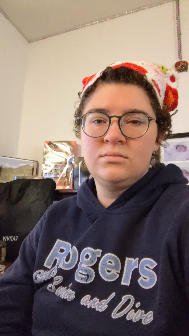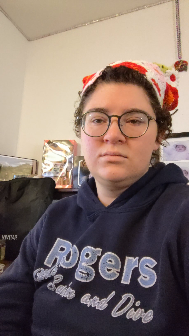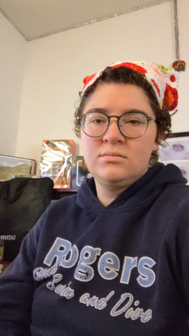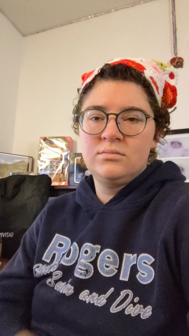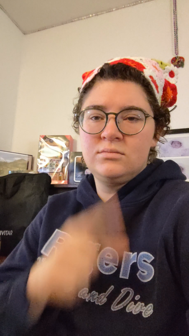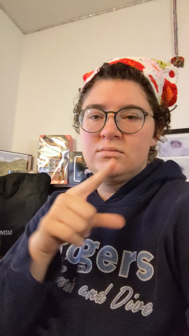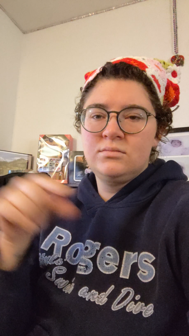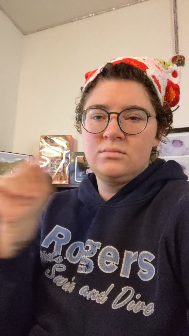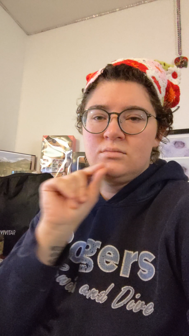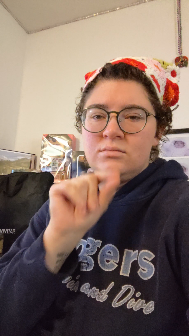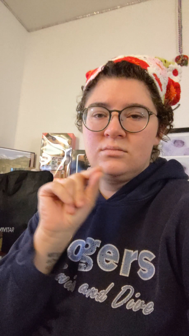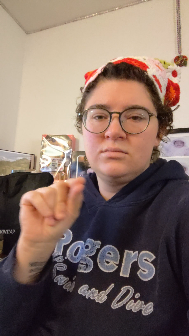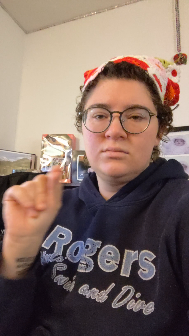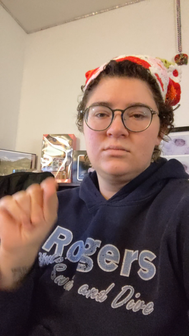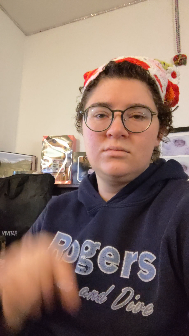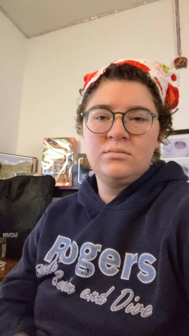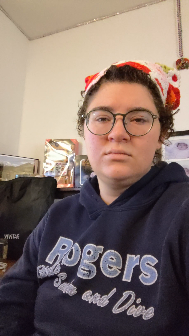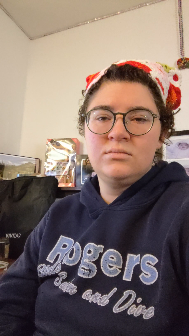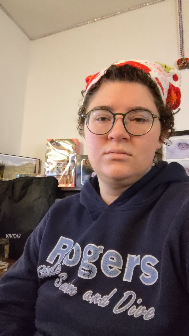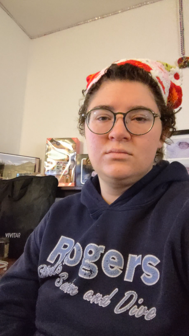peas